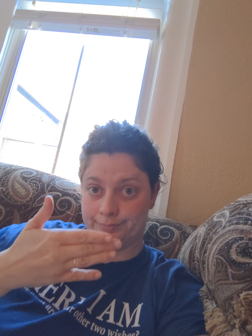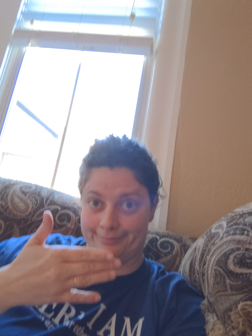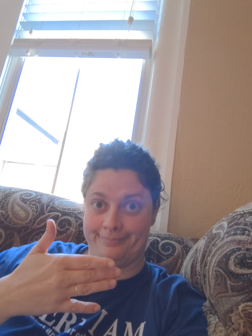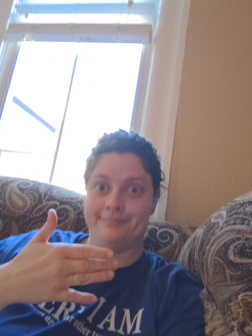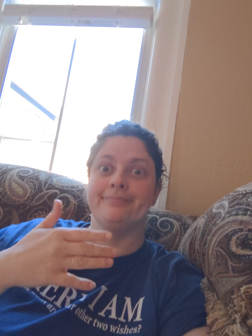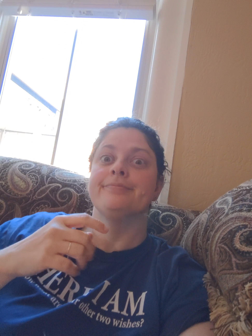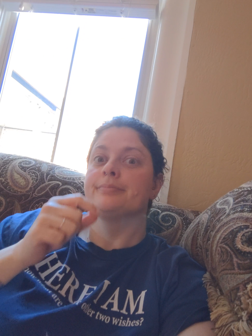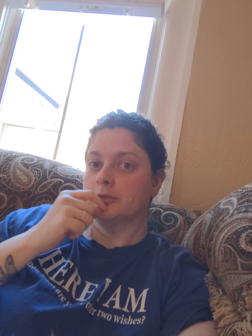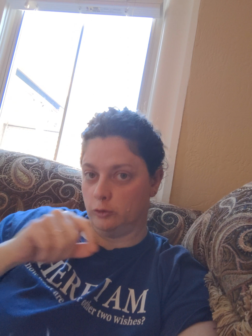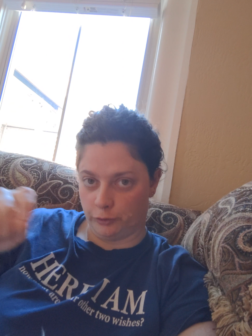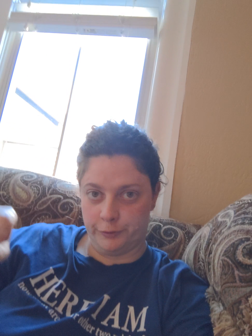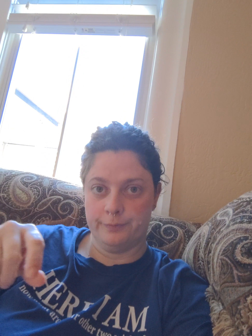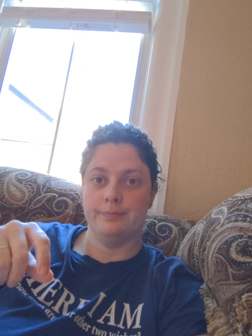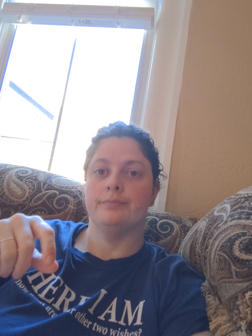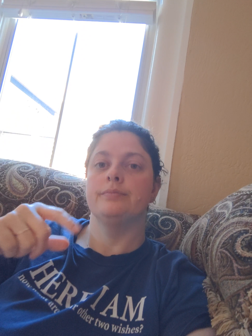pencil